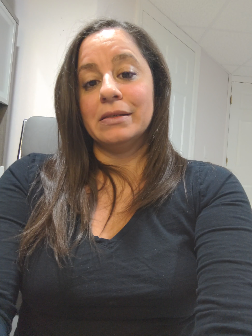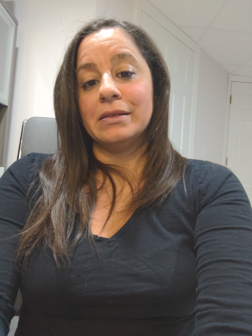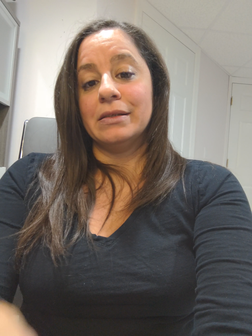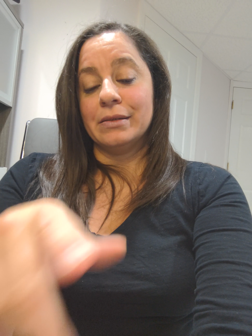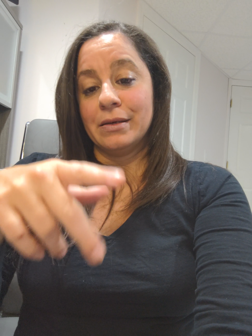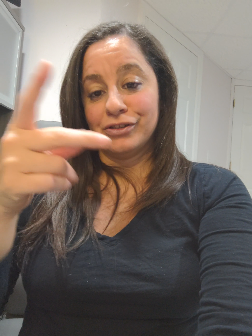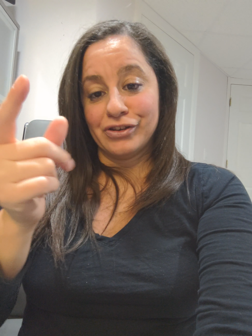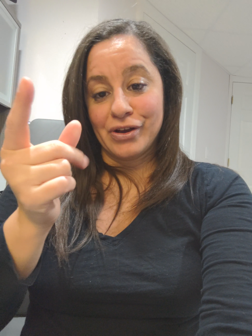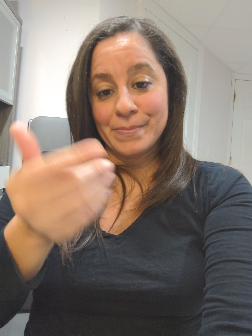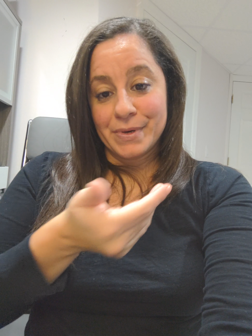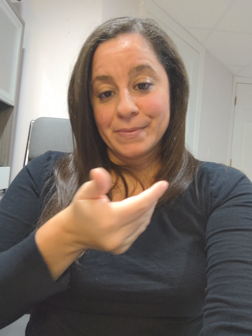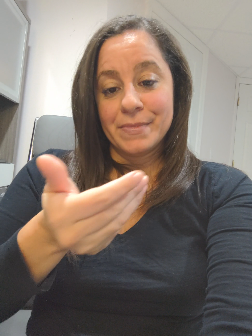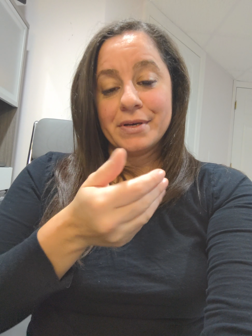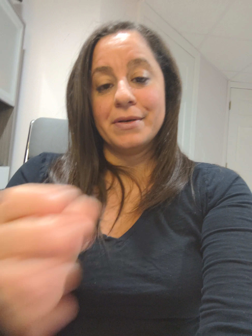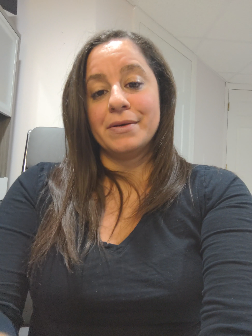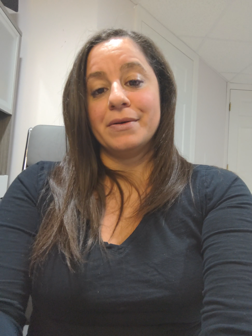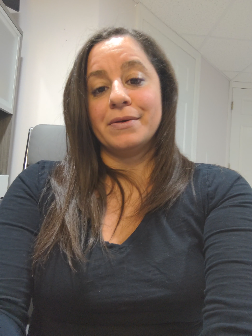puppy